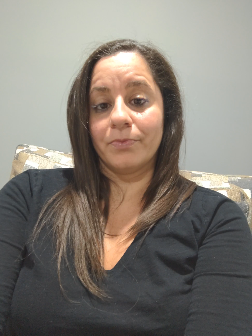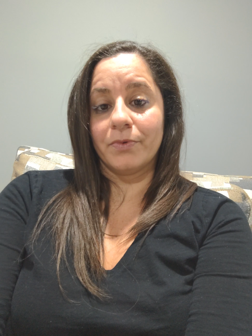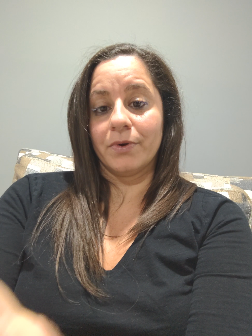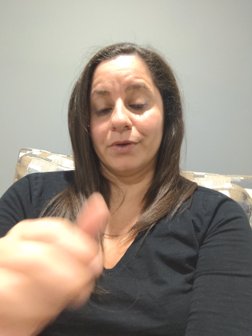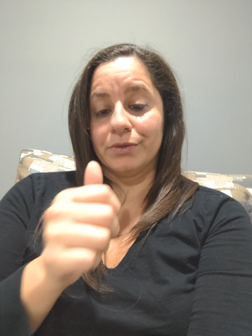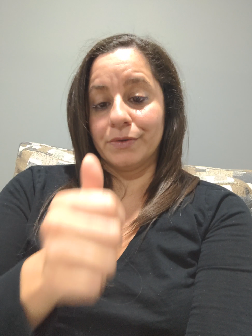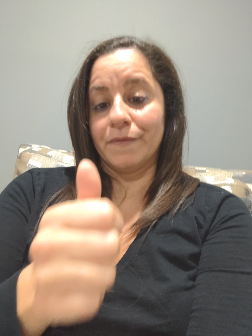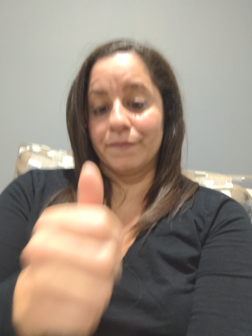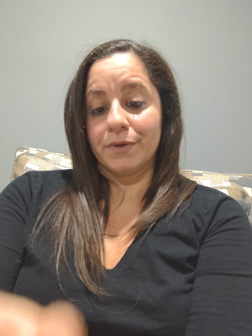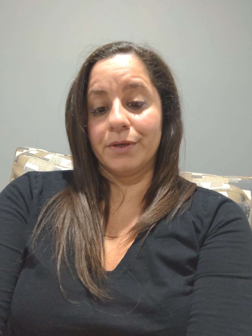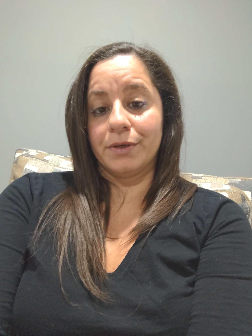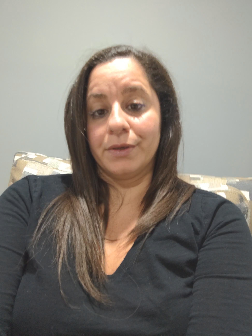yourself